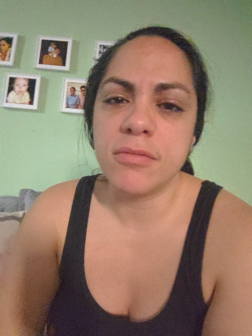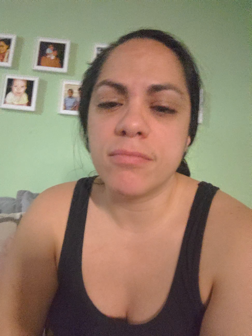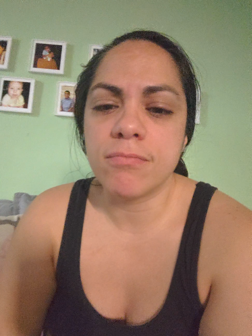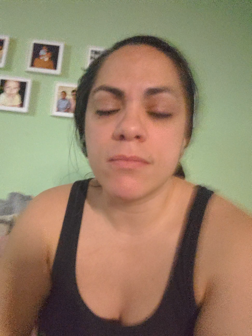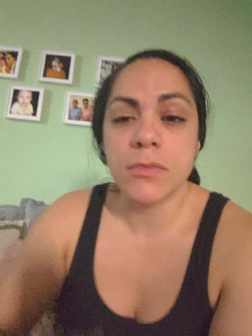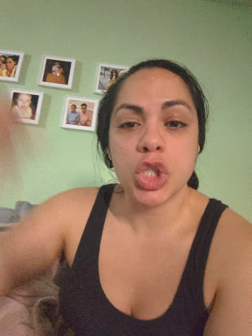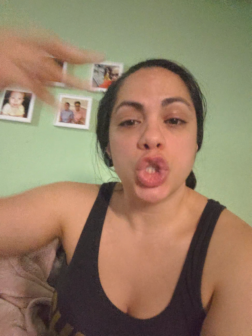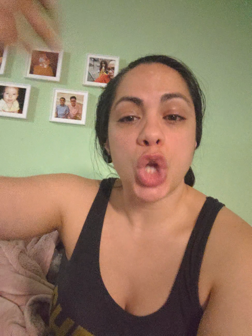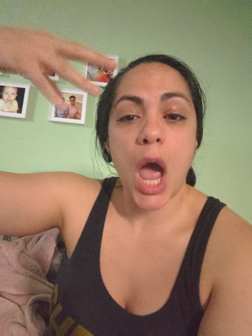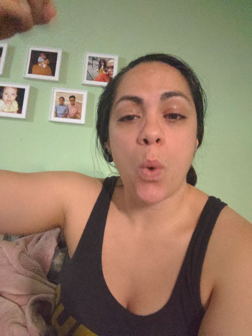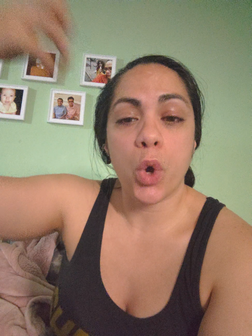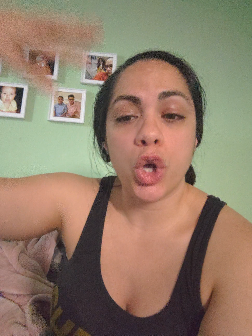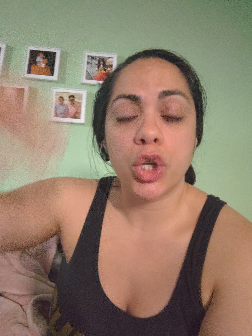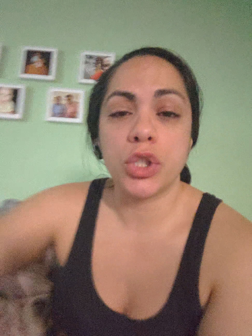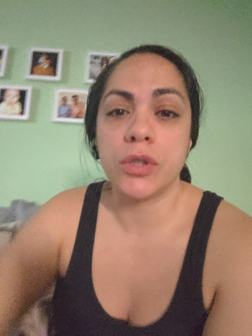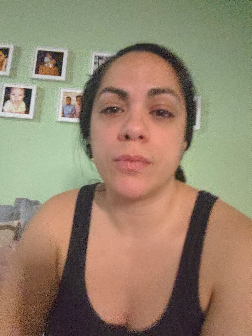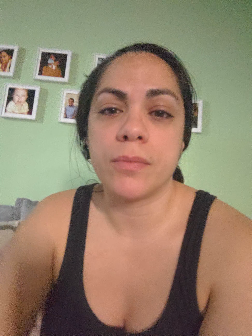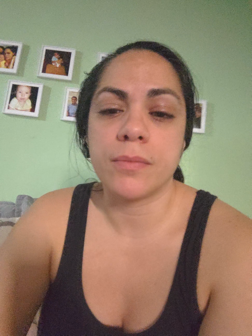shower